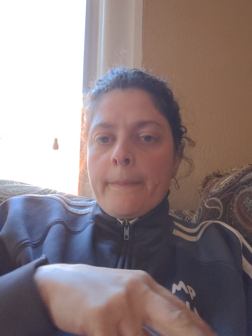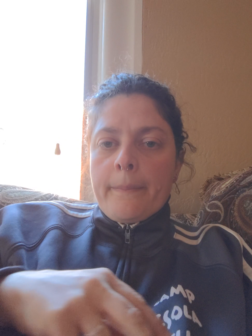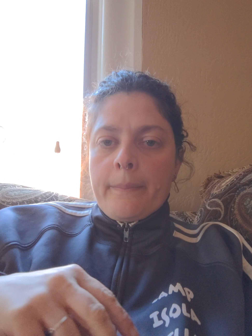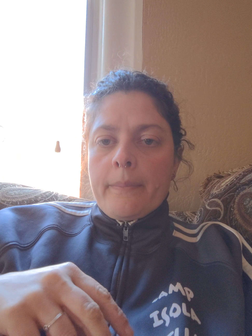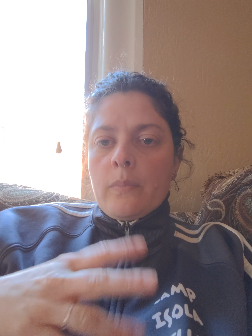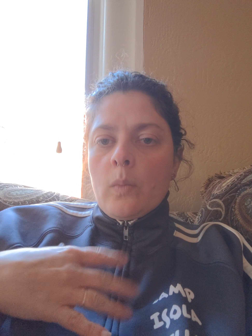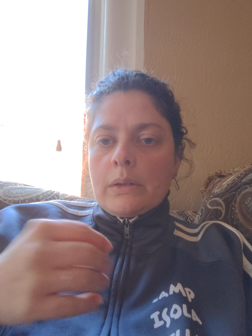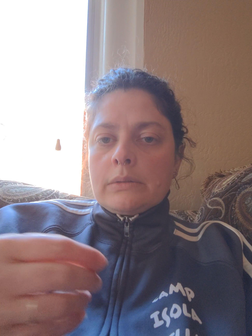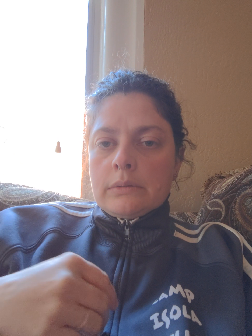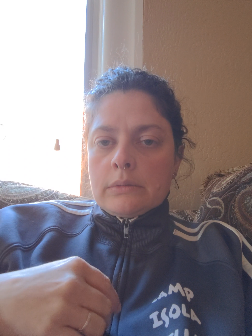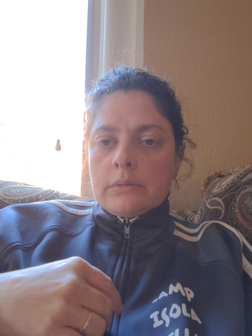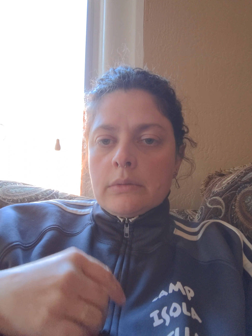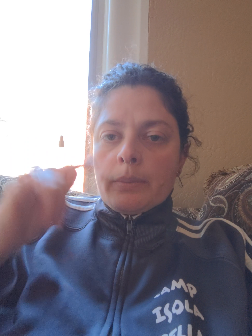white